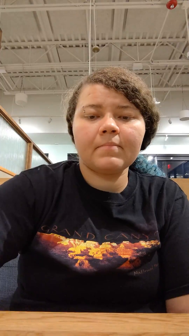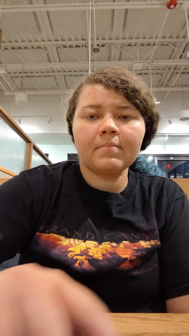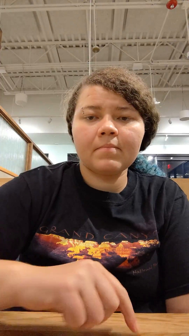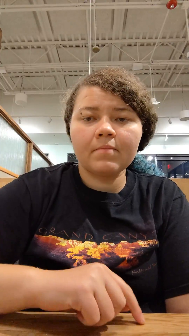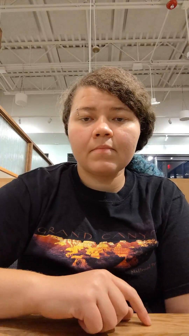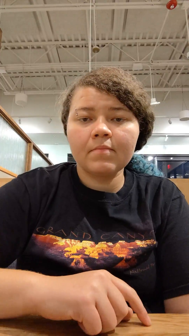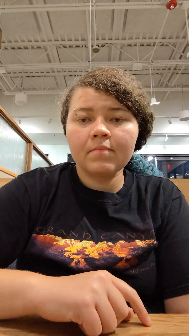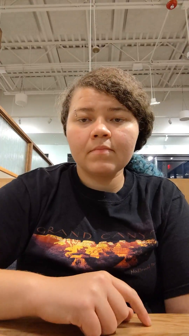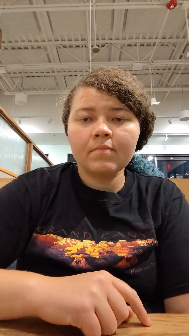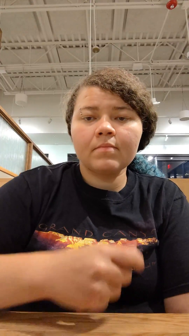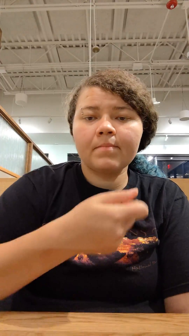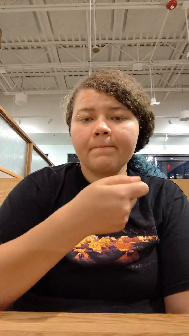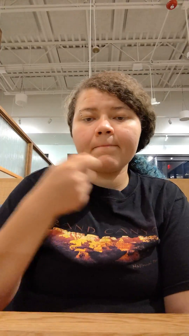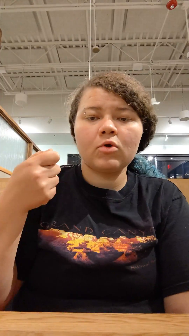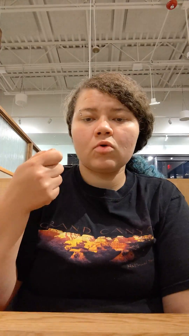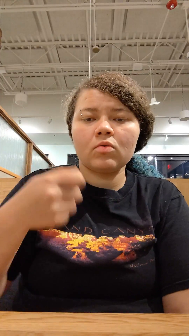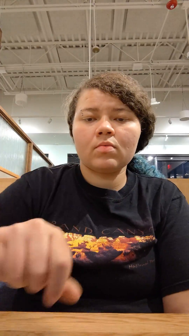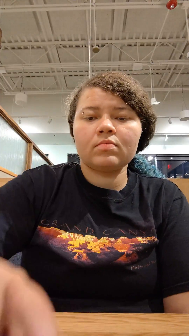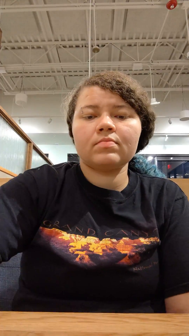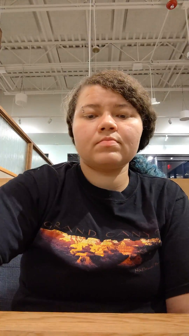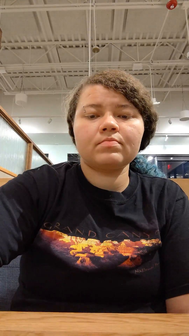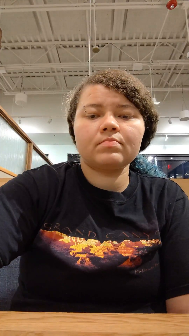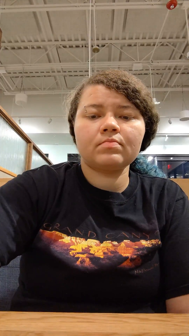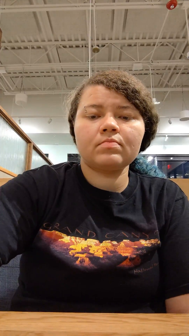pull